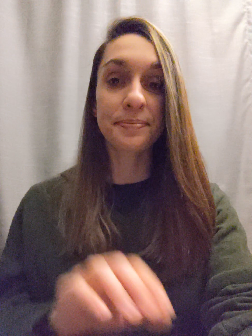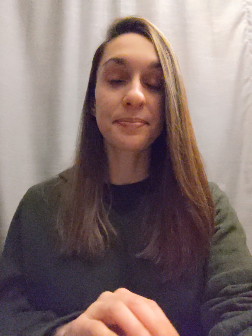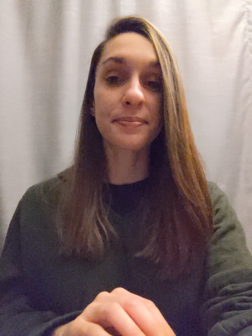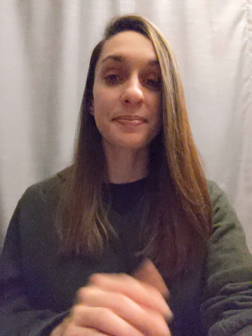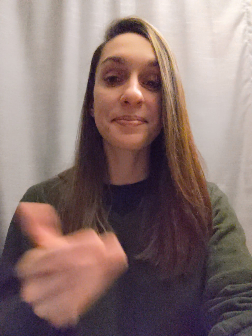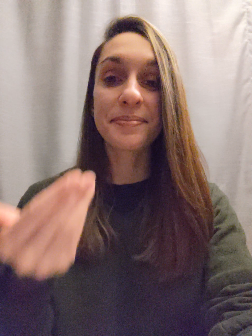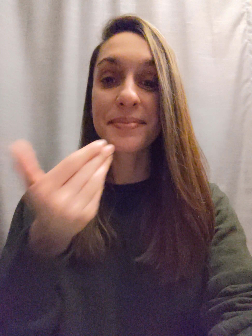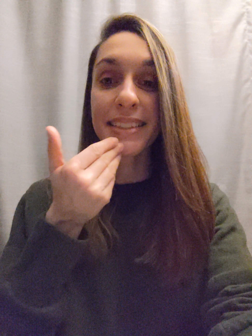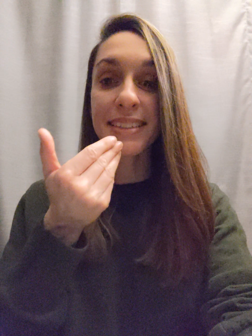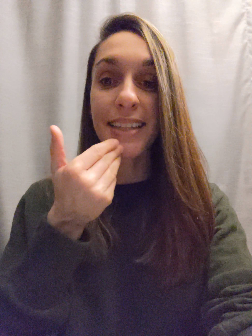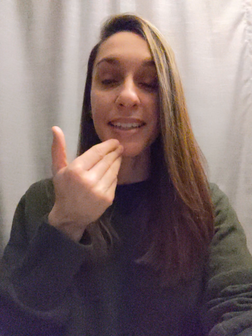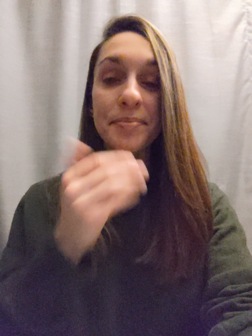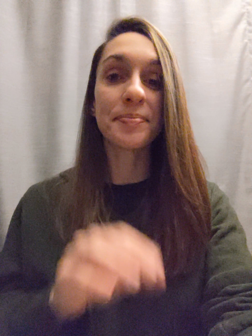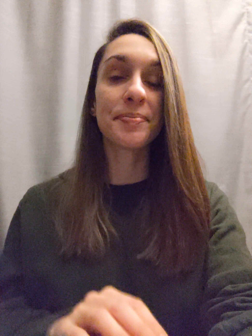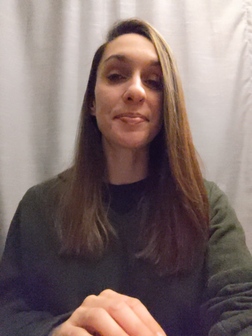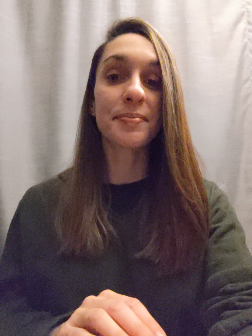pizza